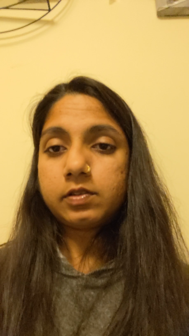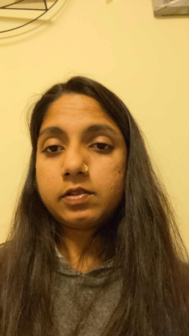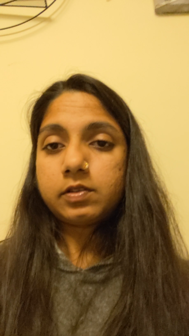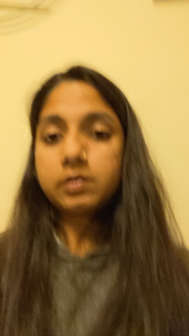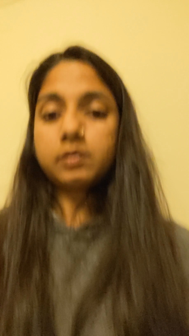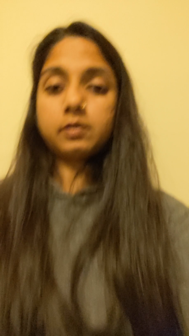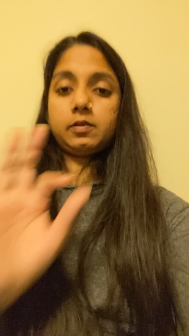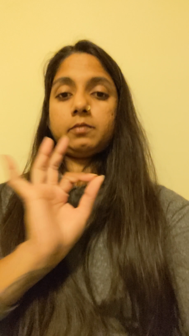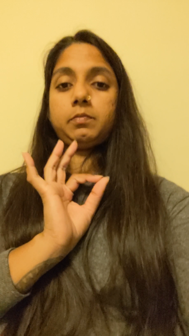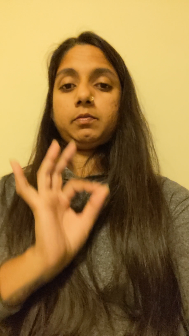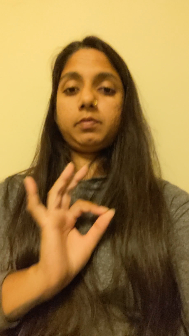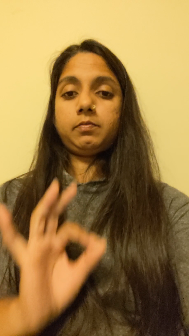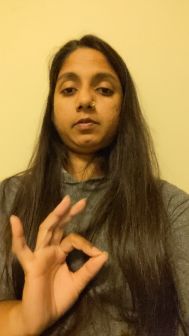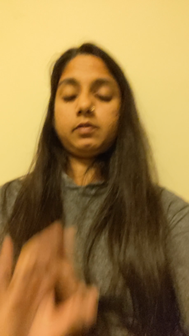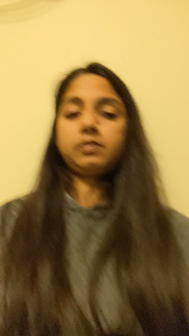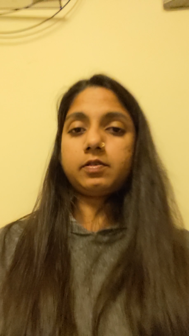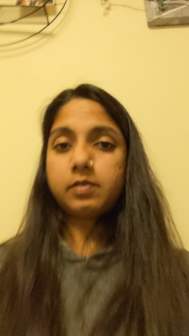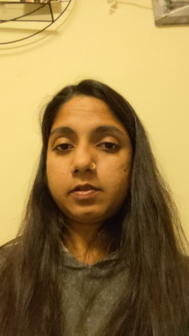button